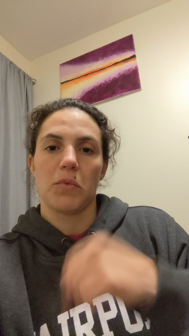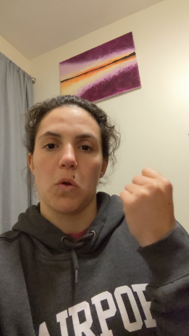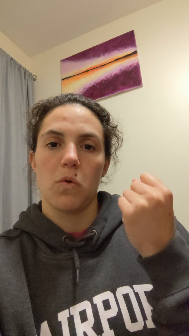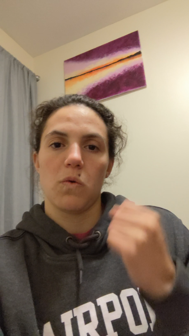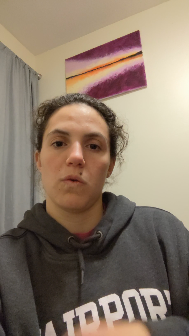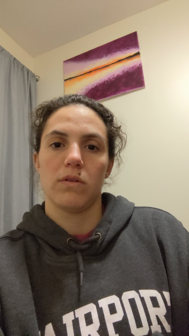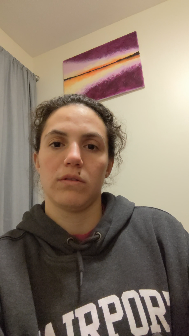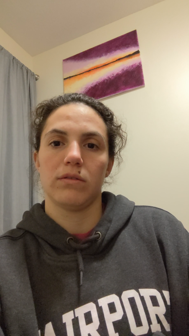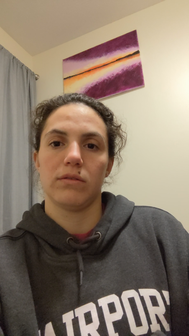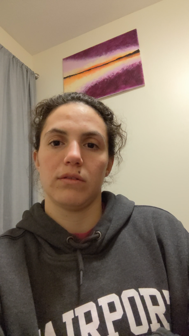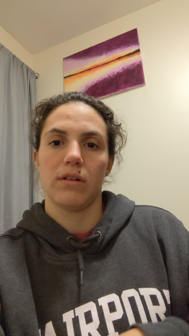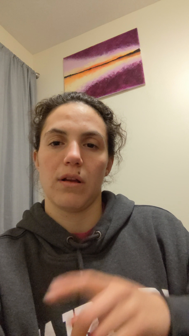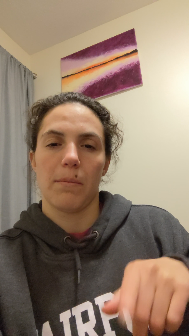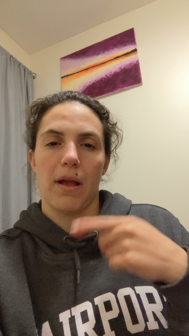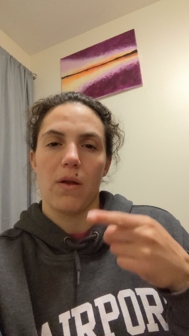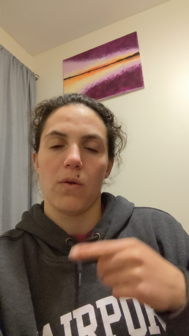about